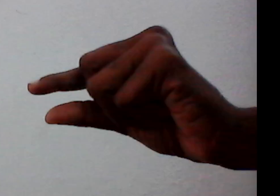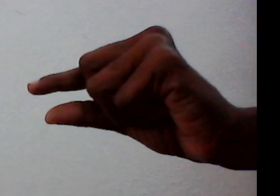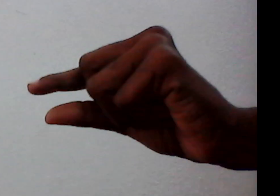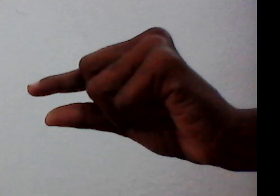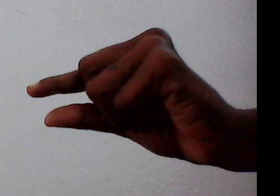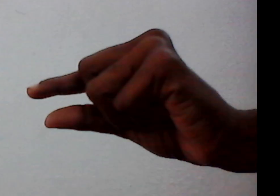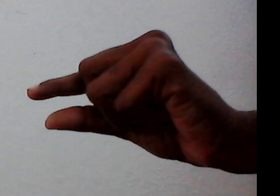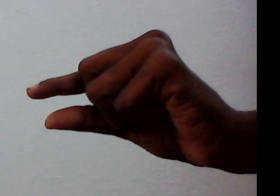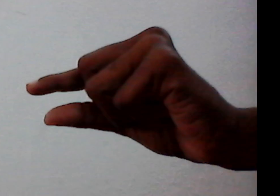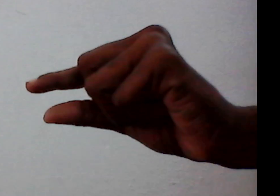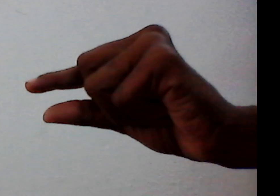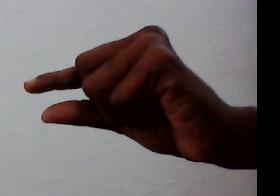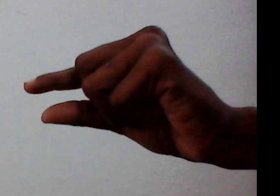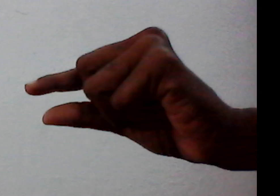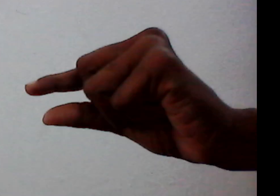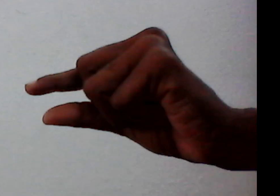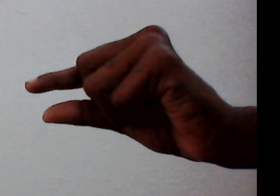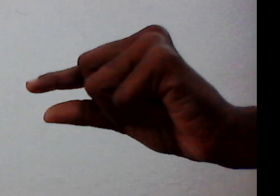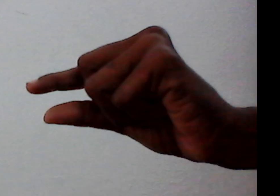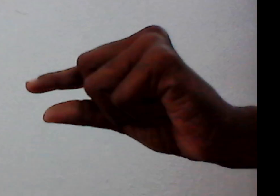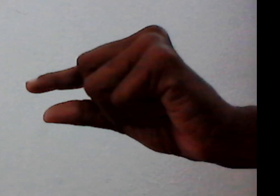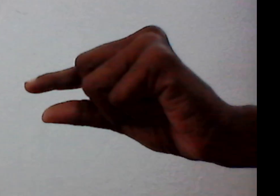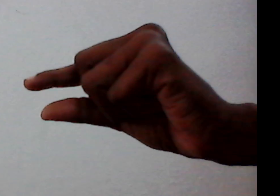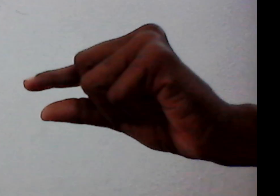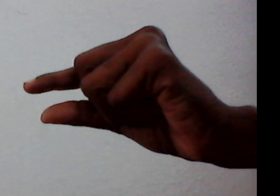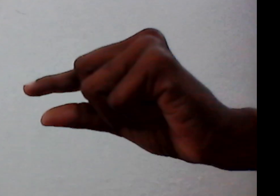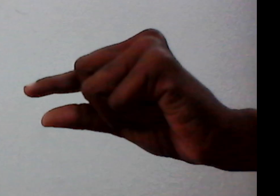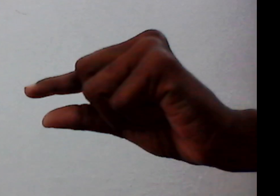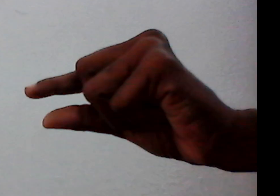ഉ